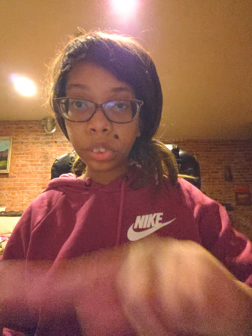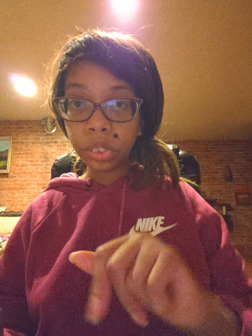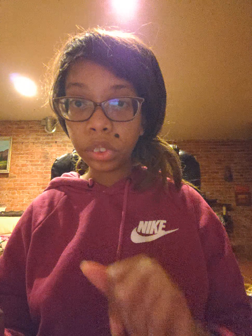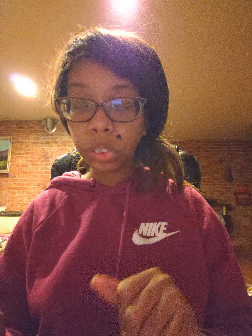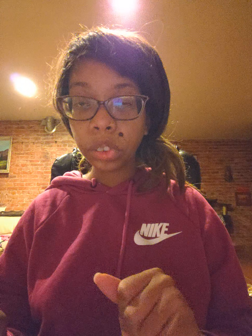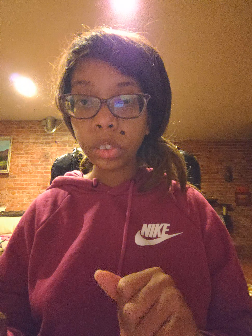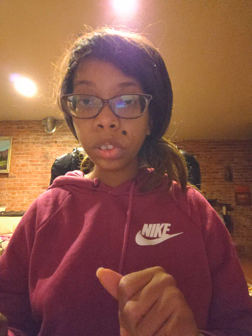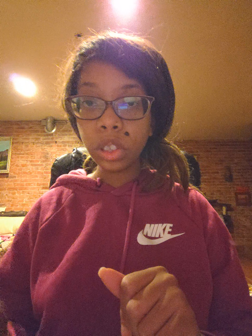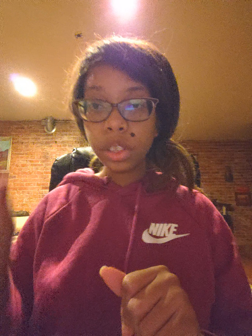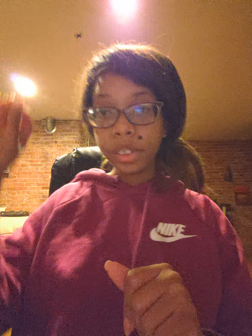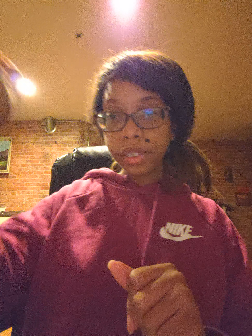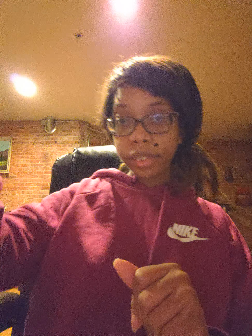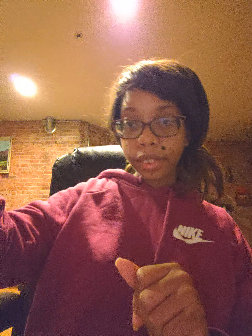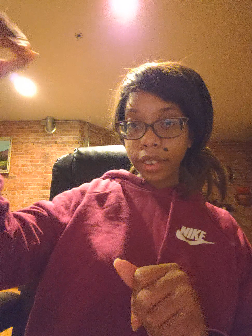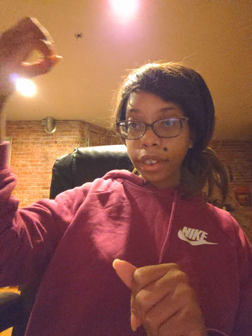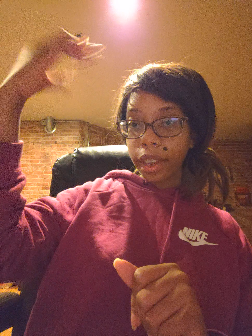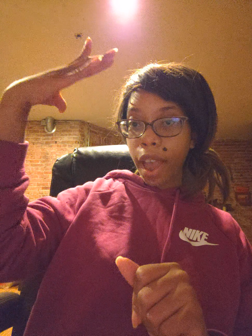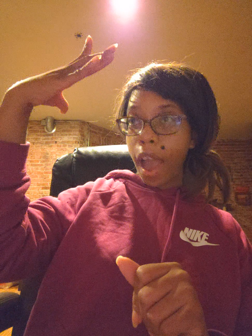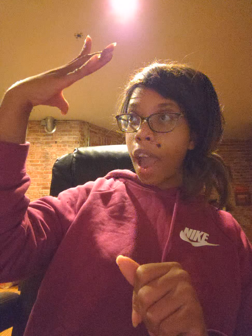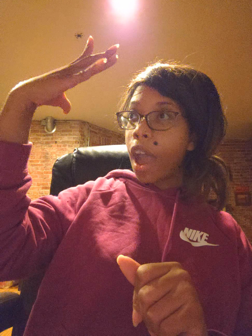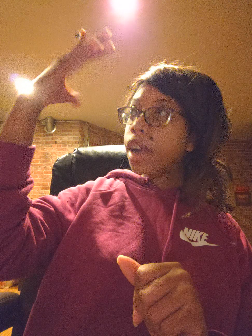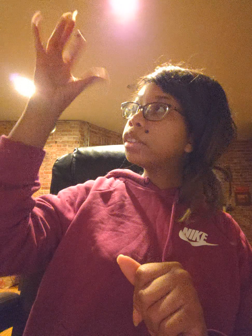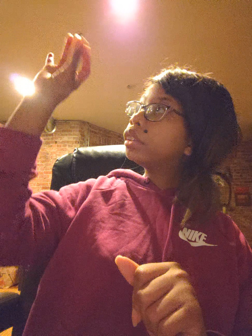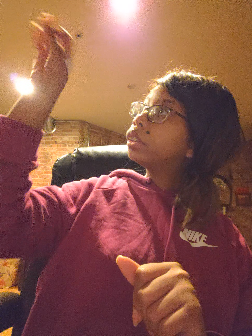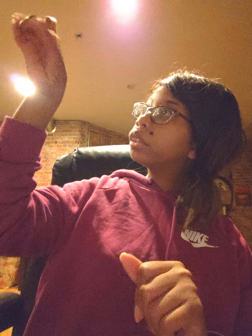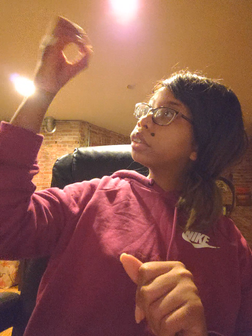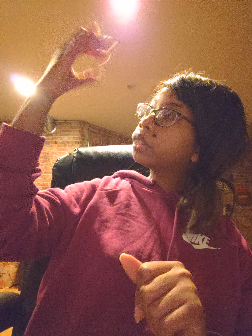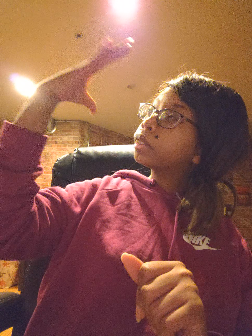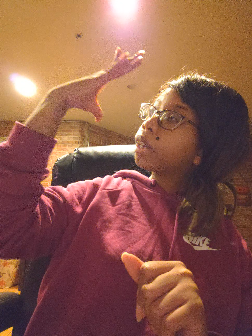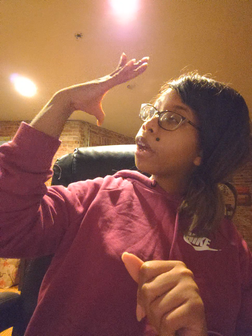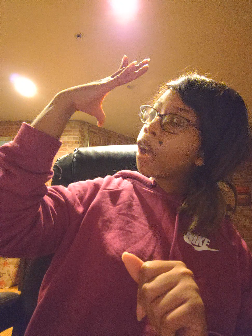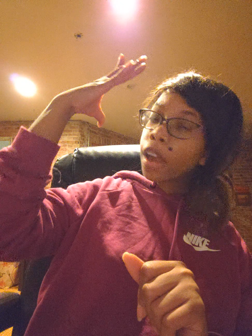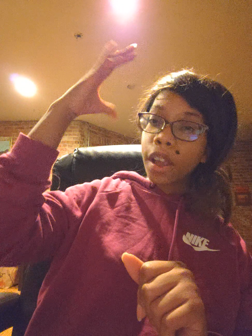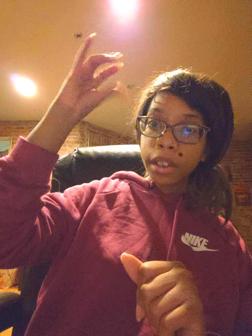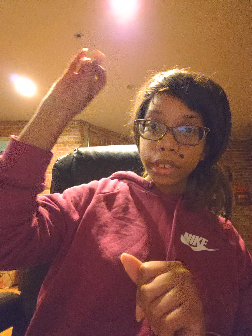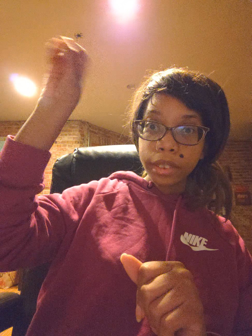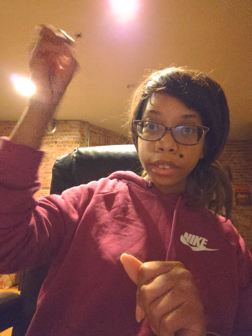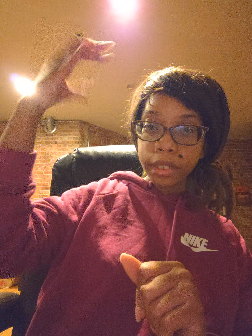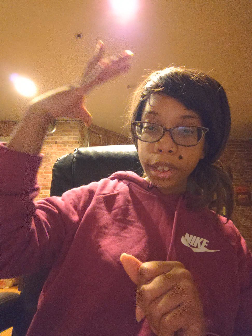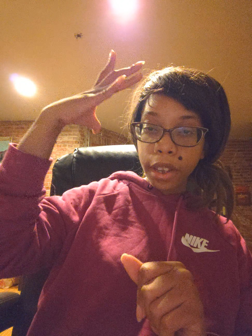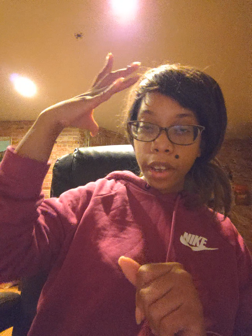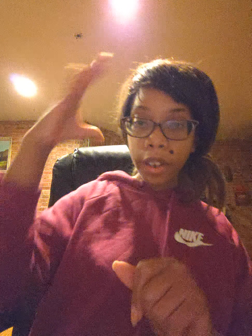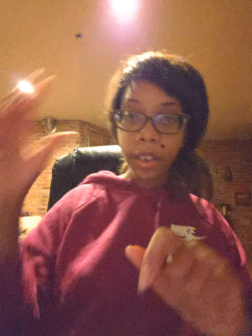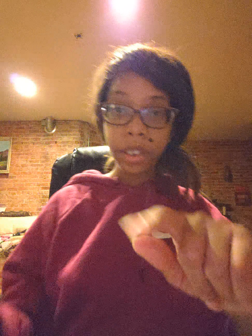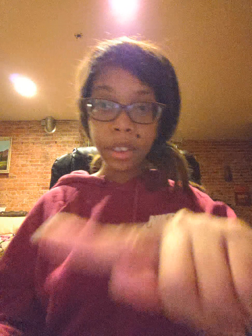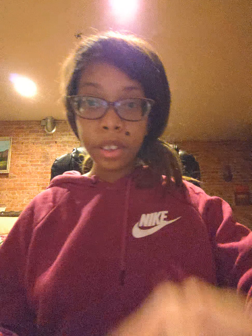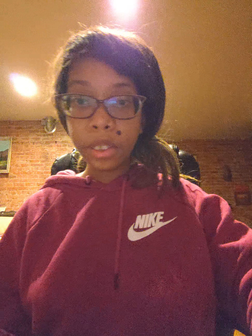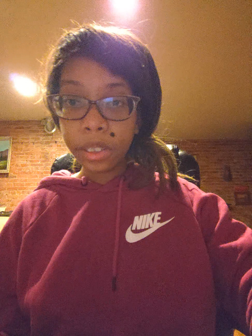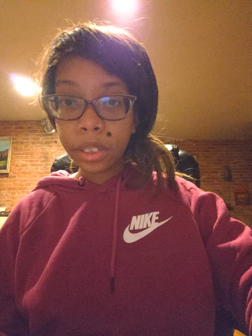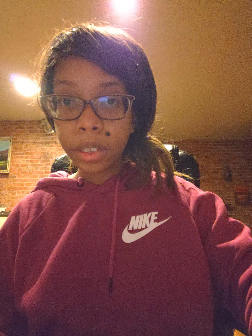sun